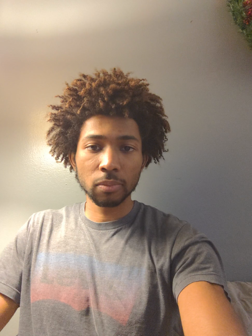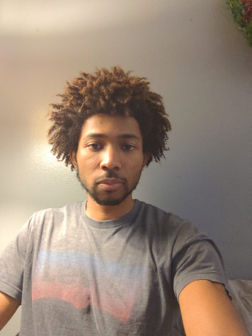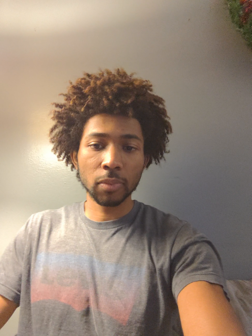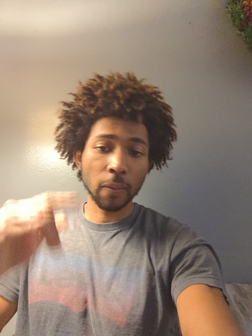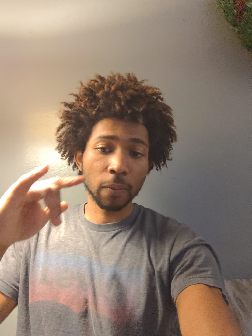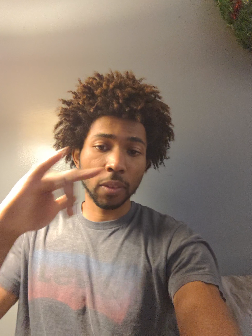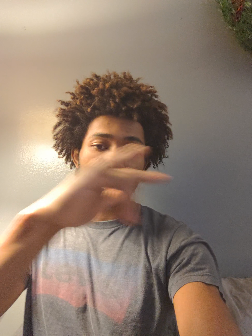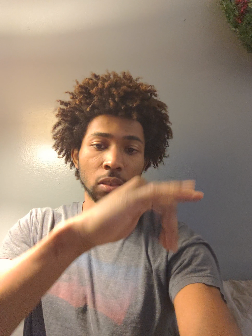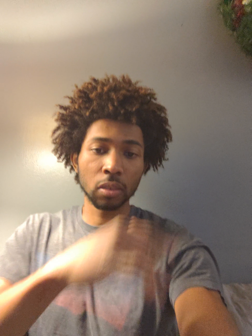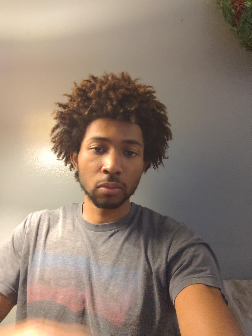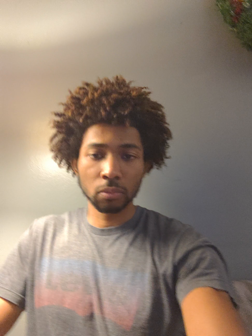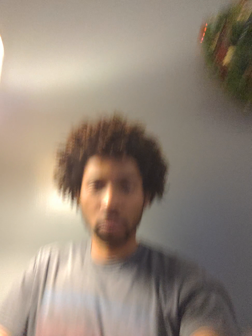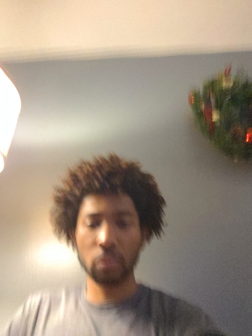airplane